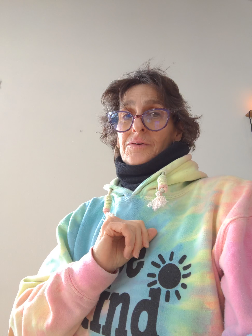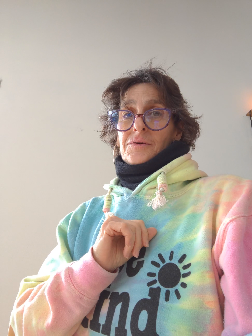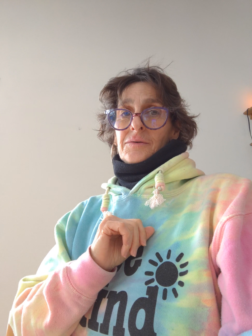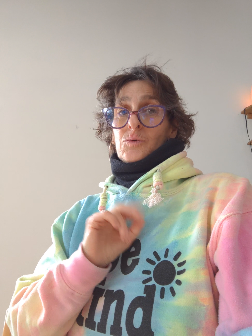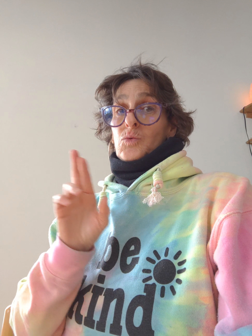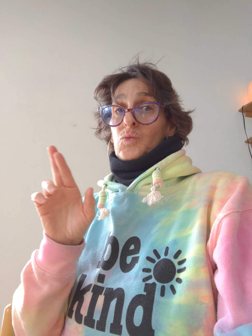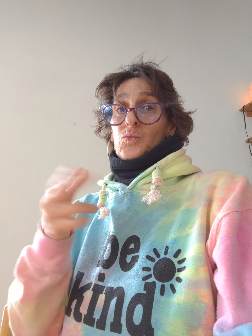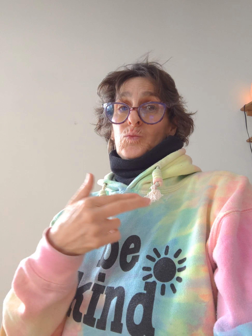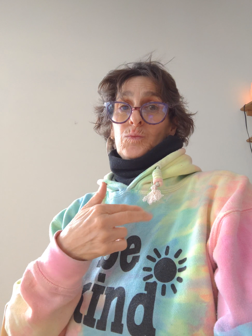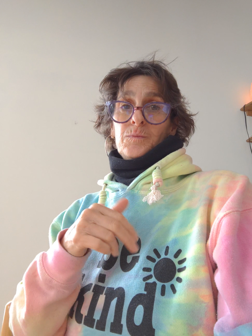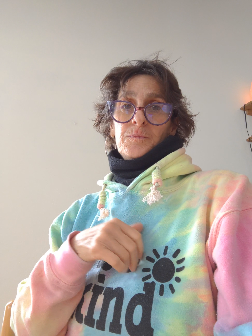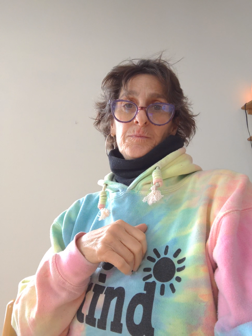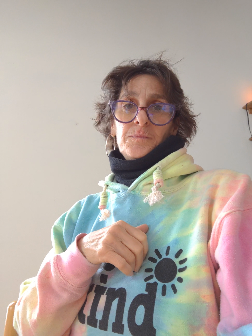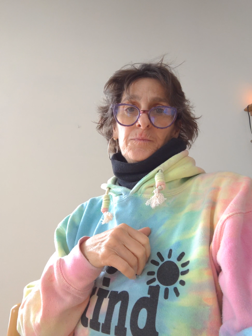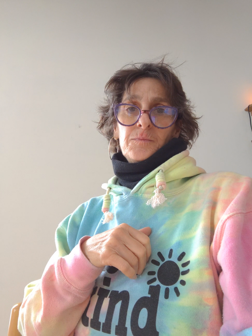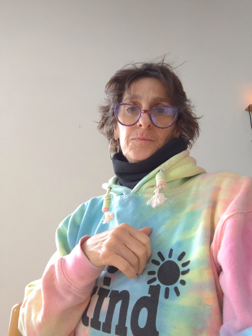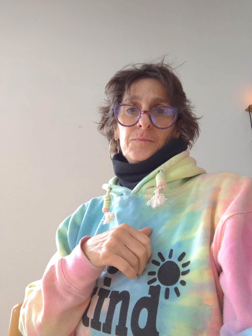room